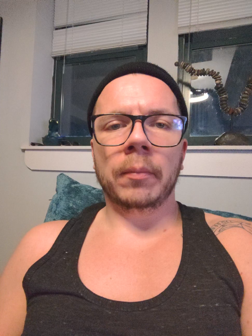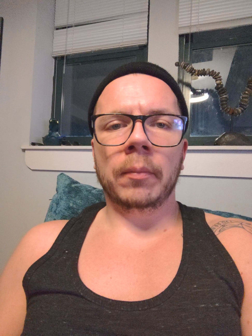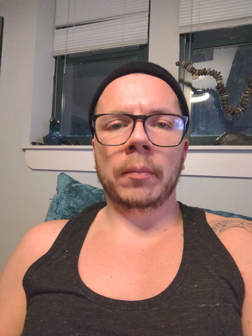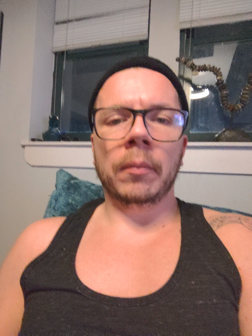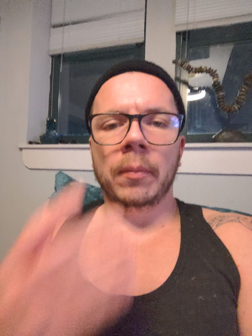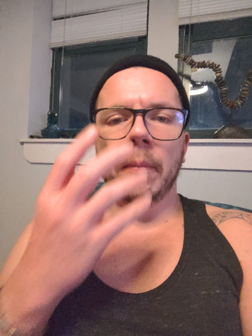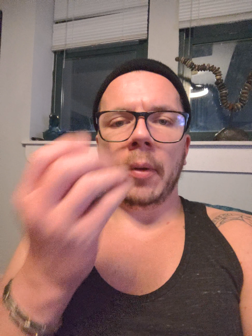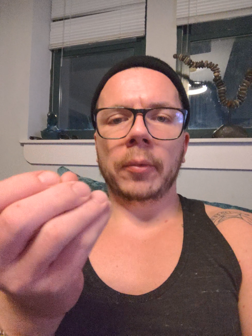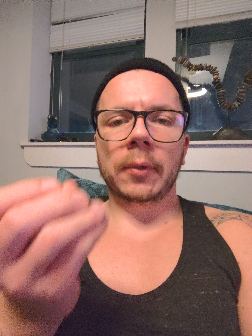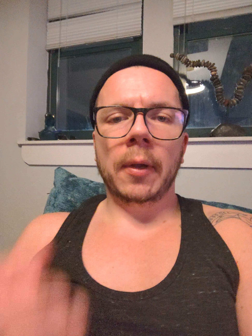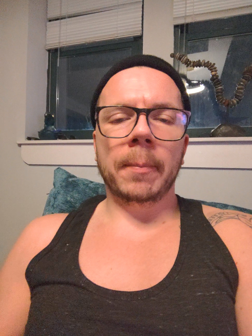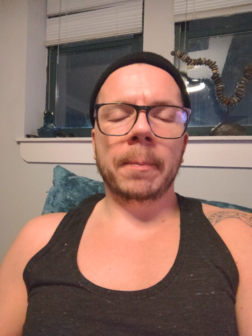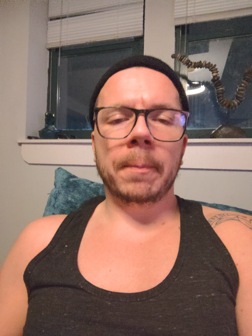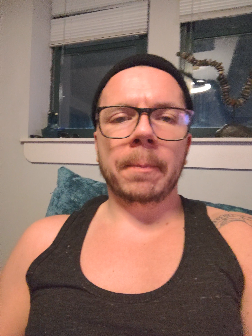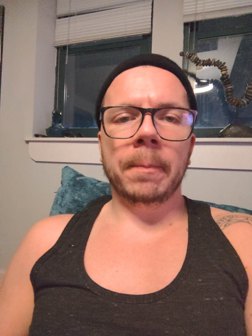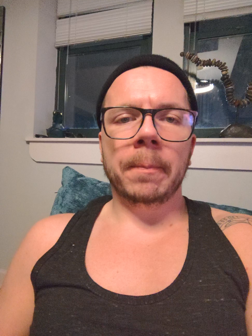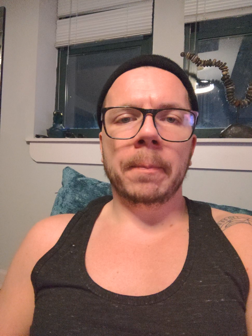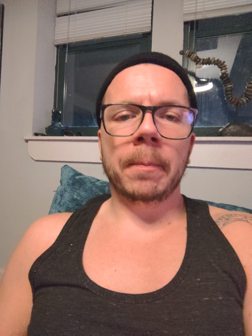outside